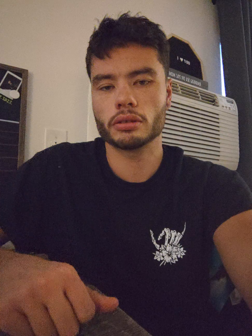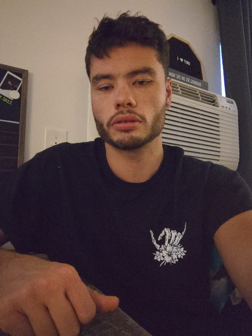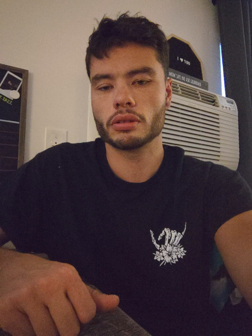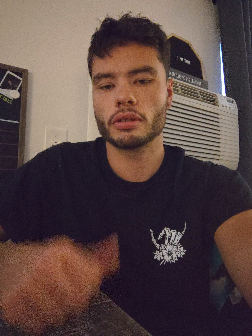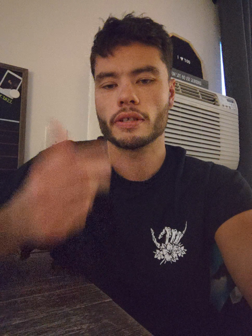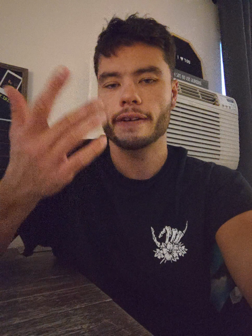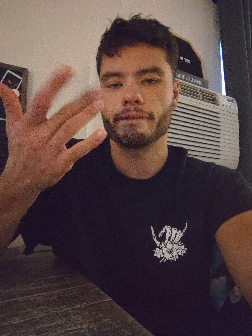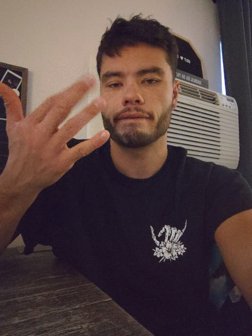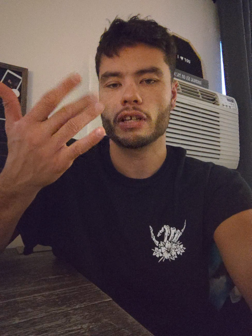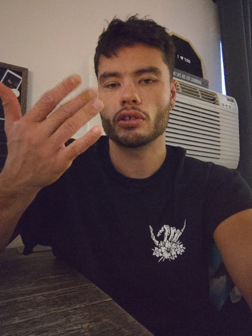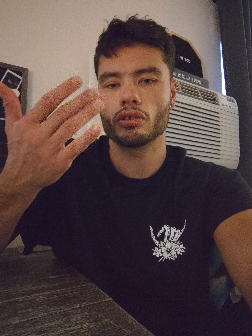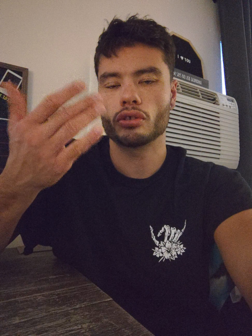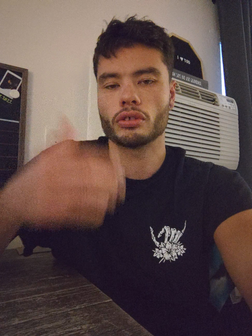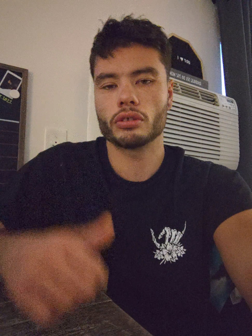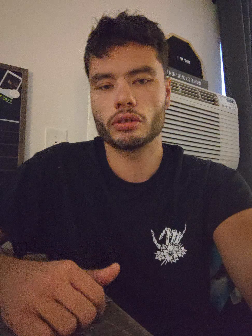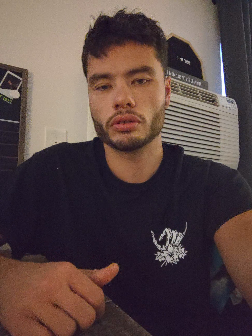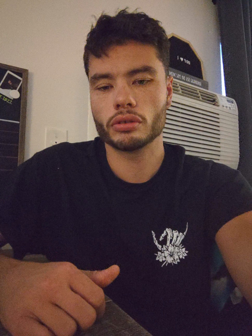finger